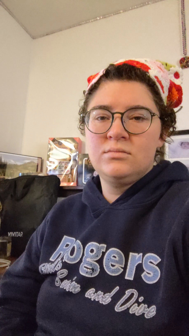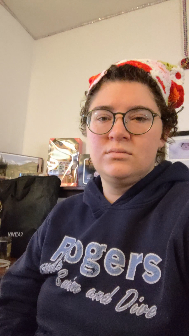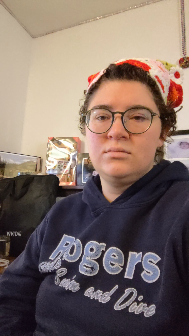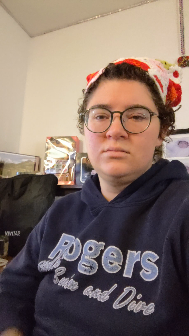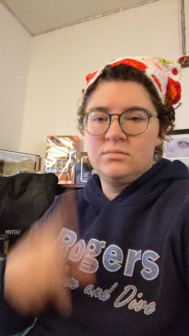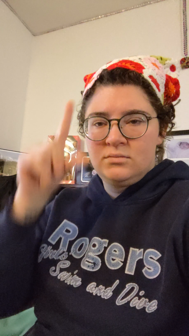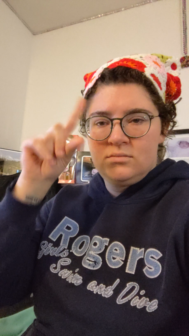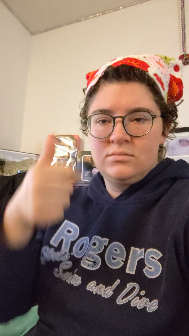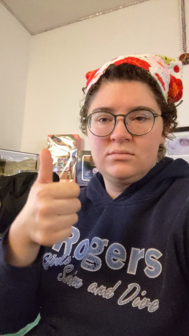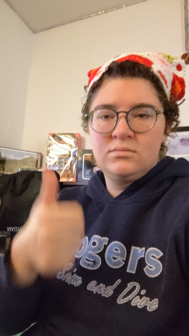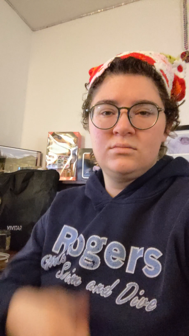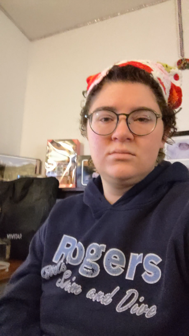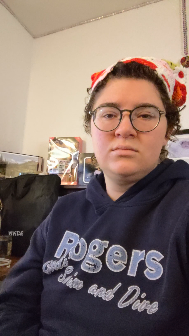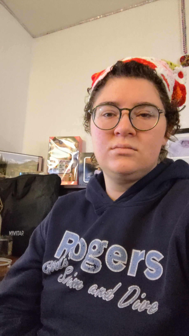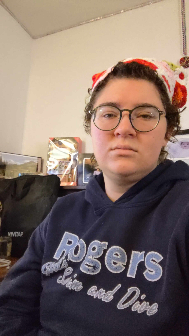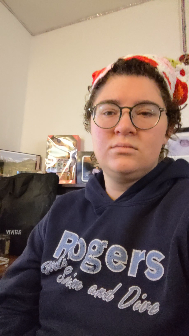dime